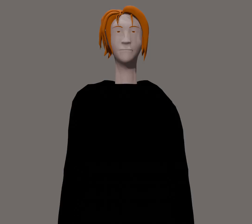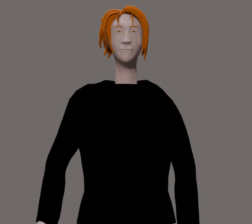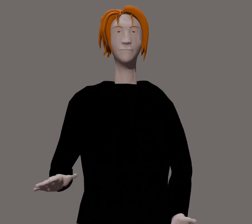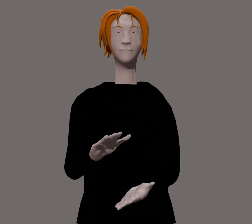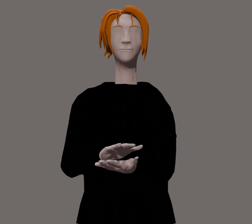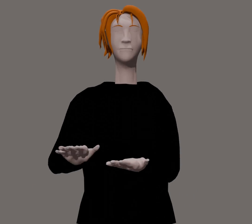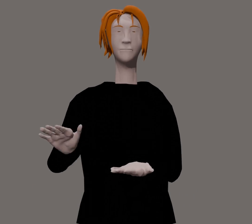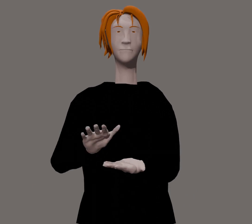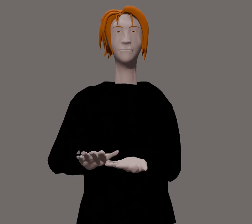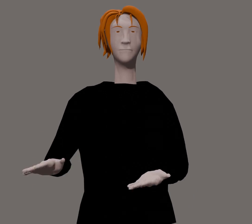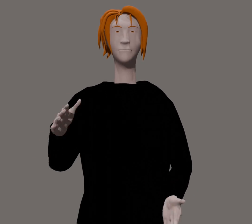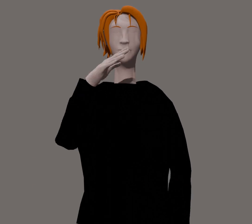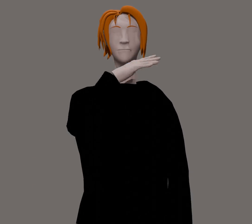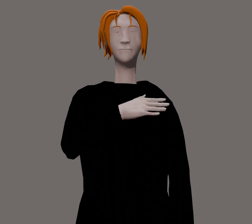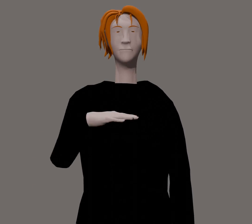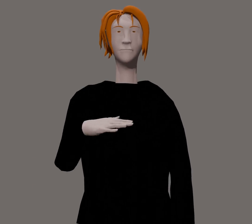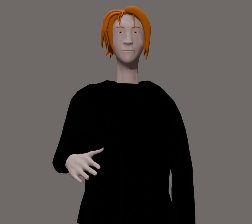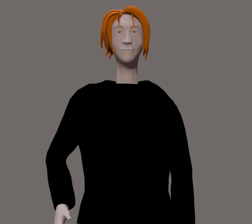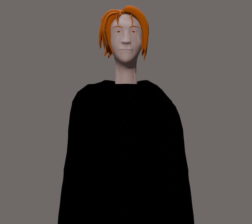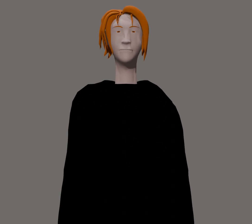Cleaner